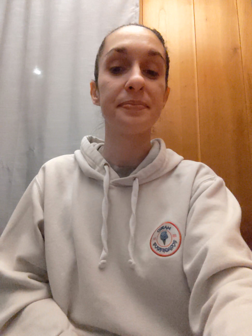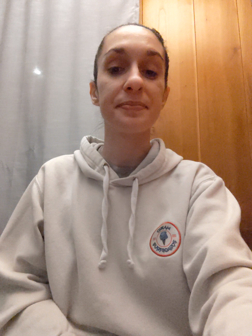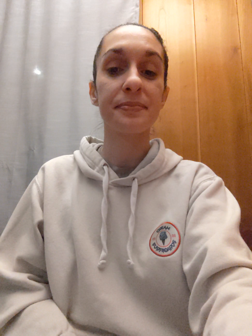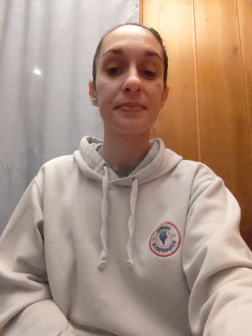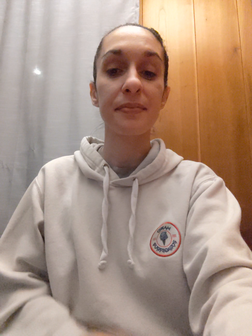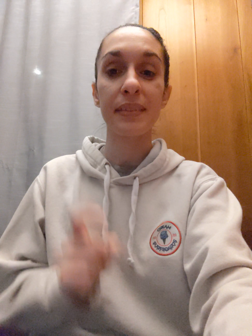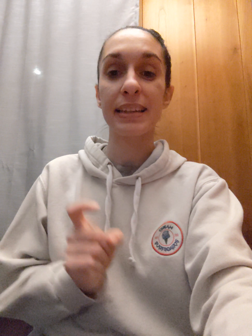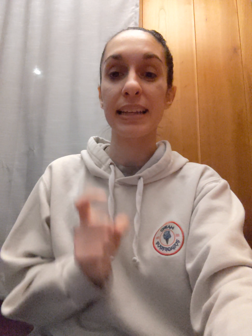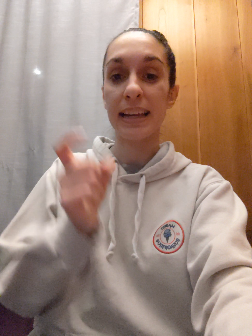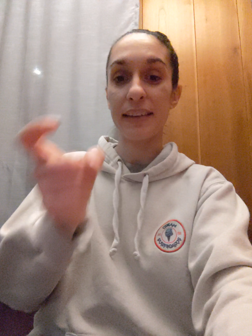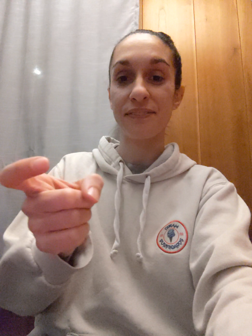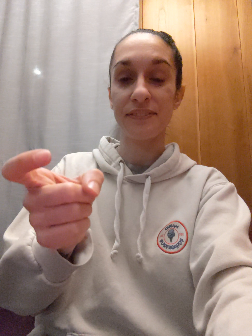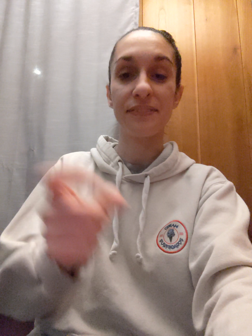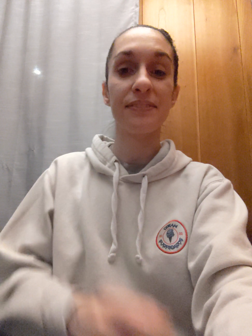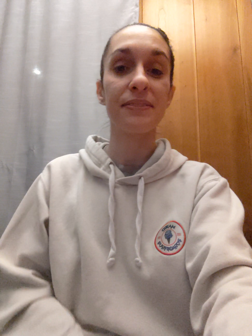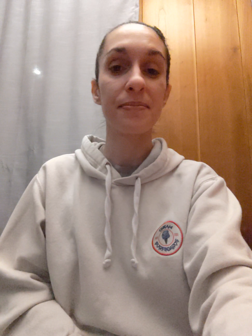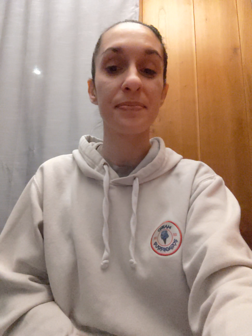give